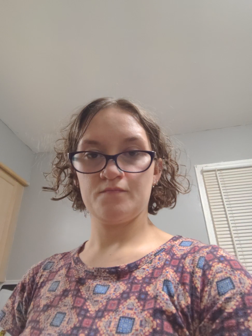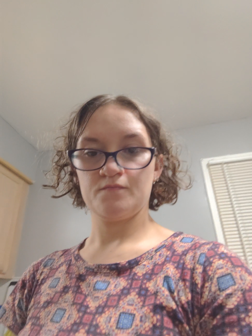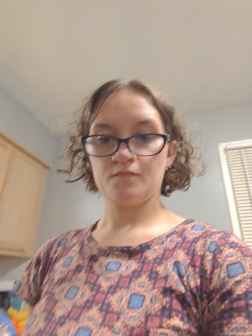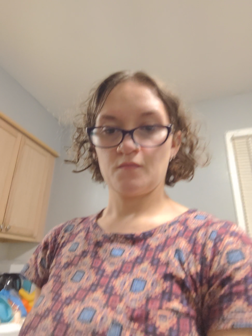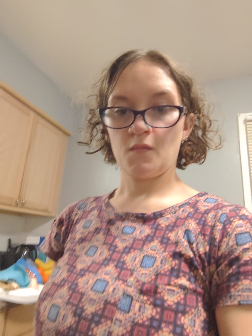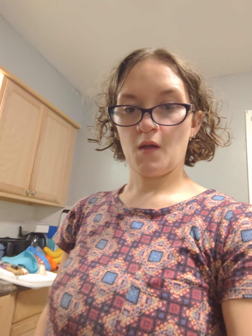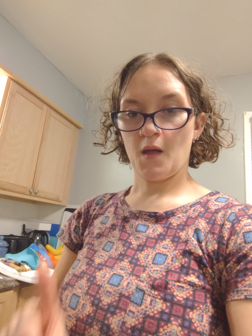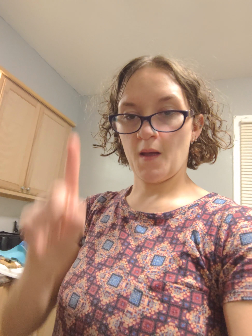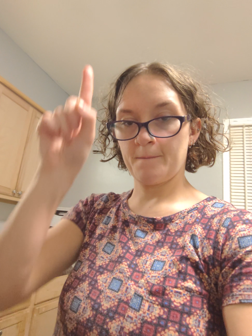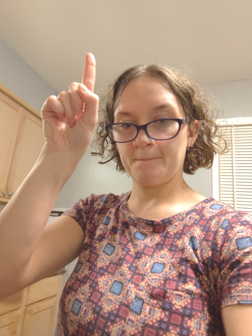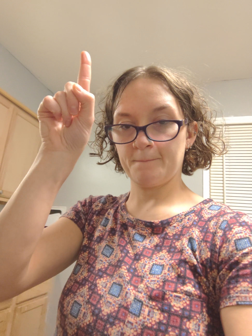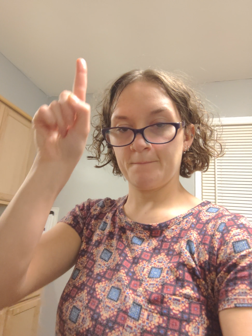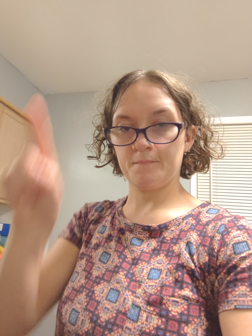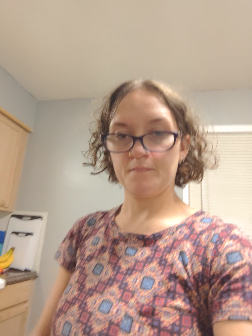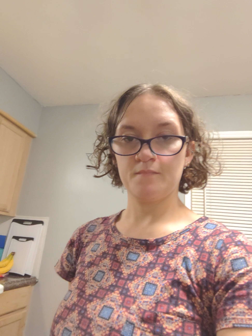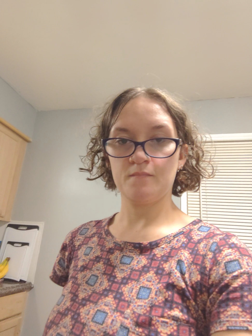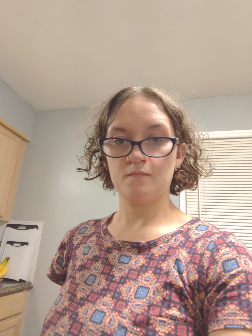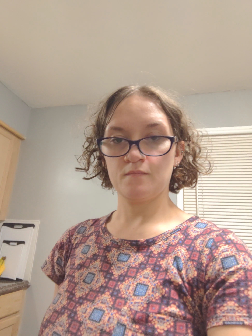up